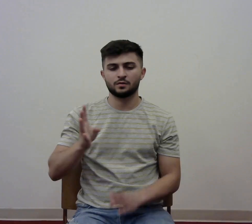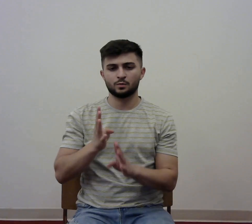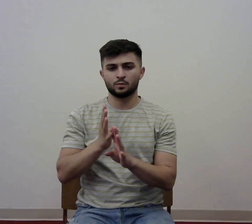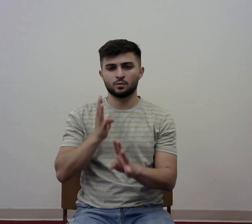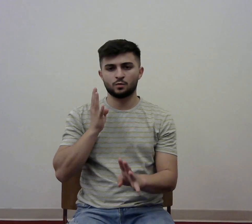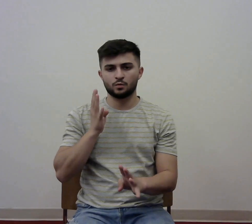növbə